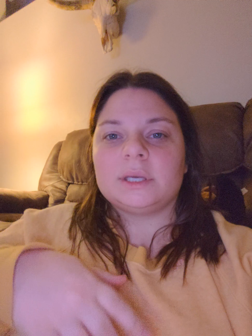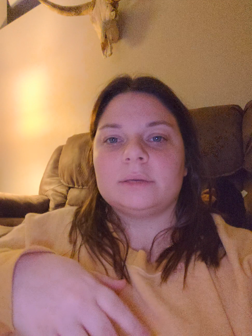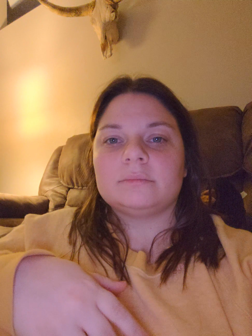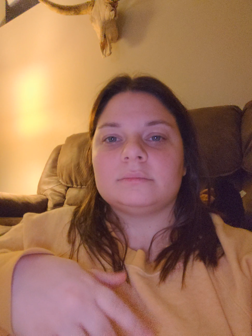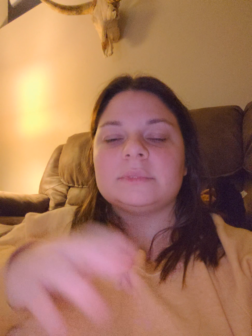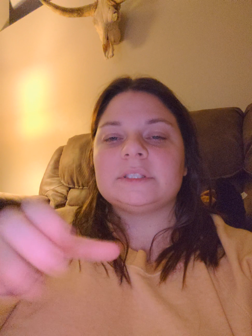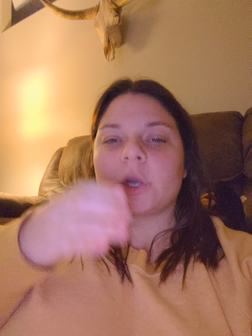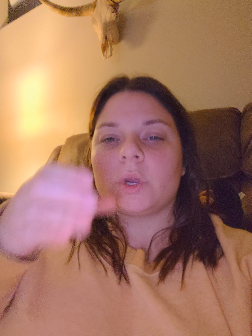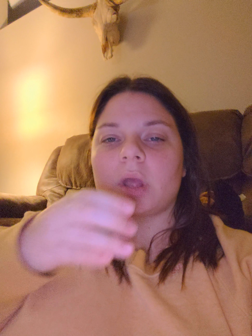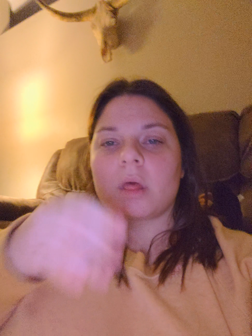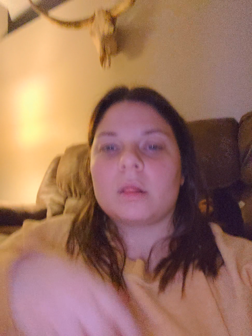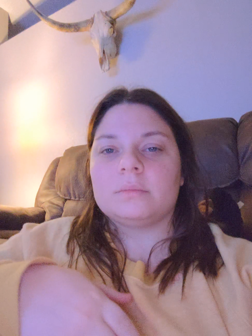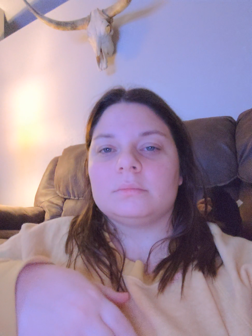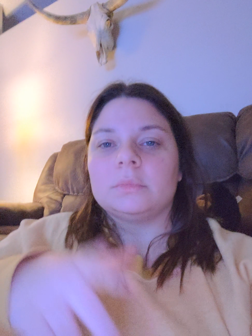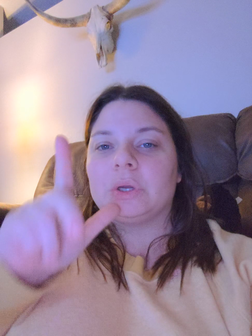cereal